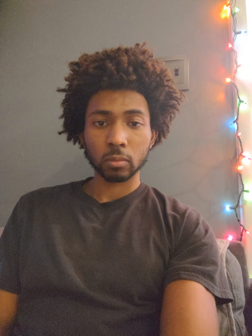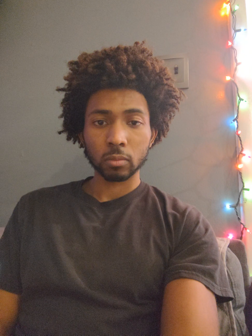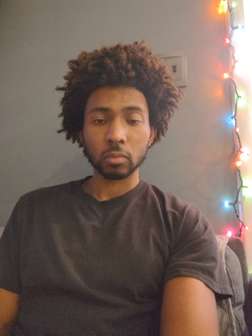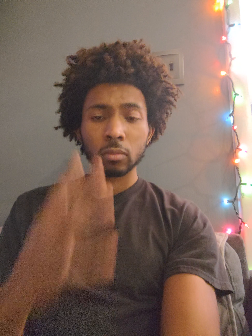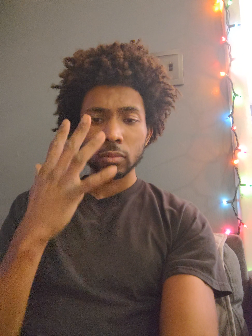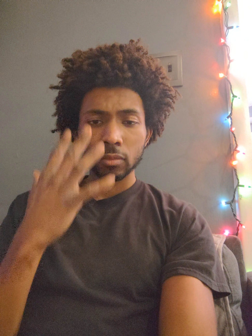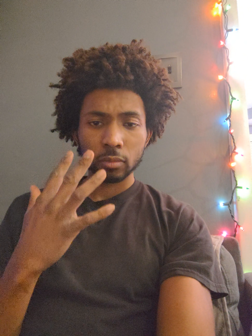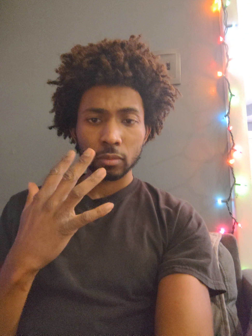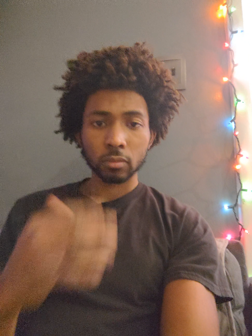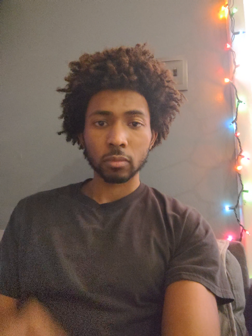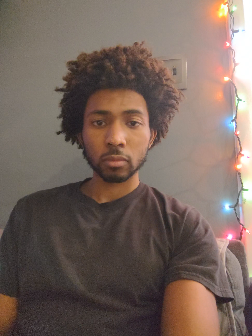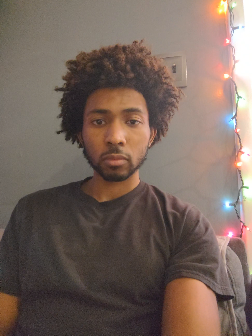sad